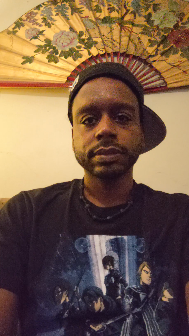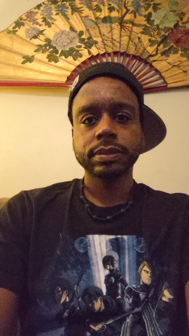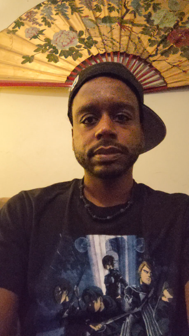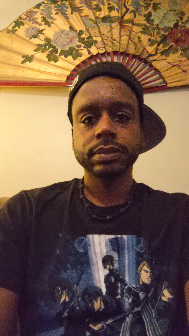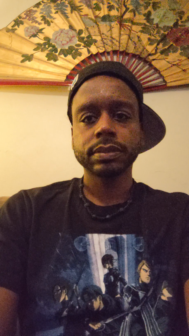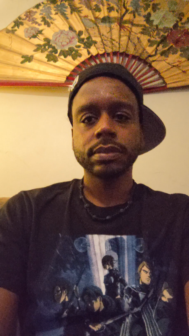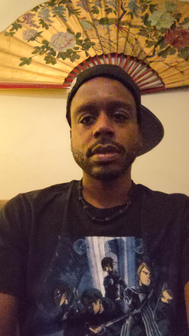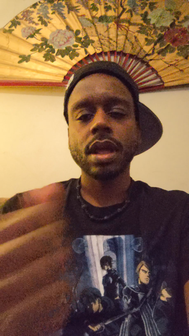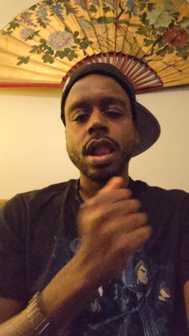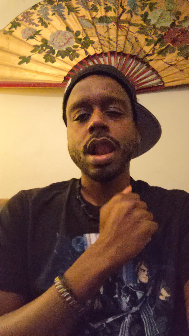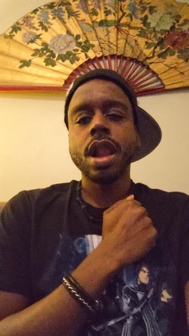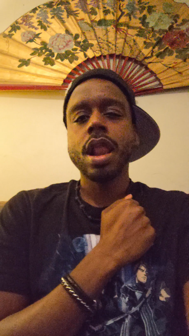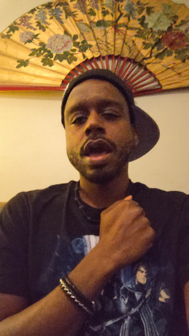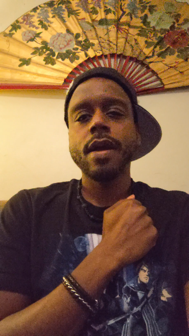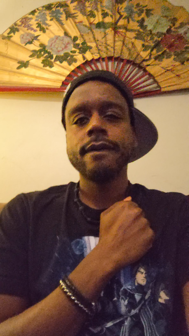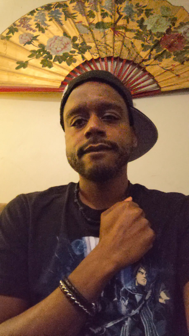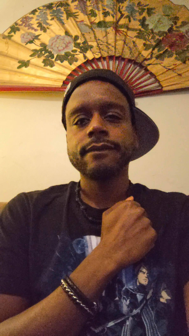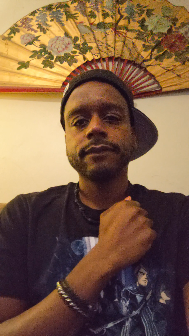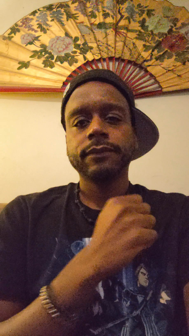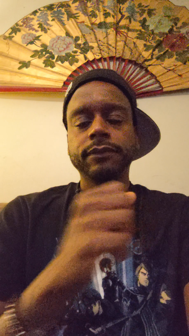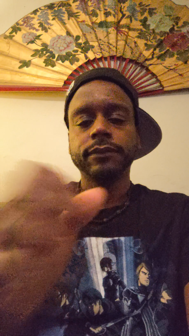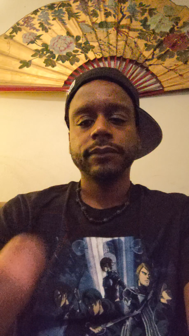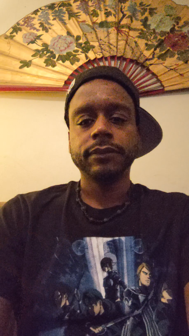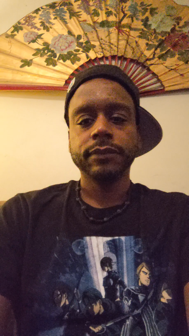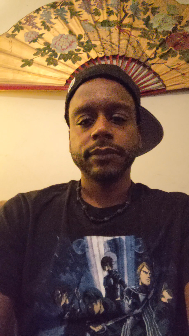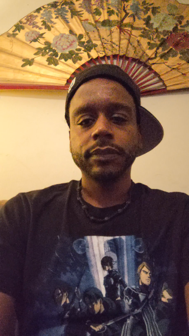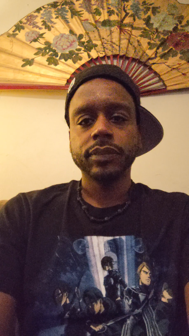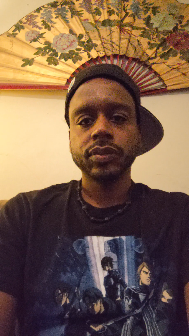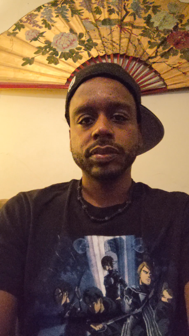love